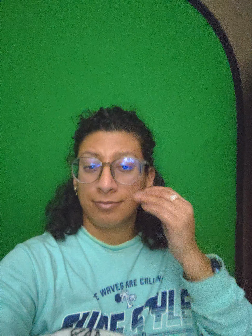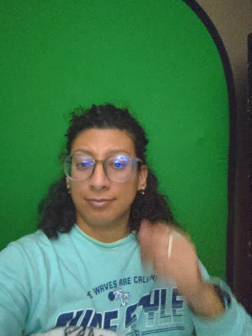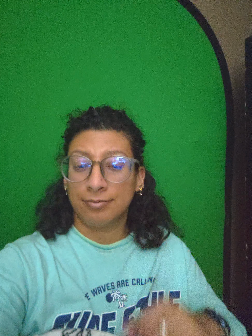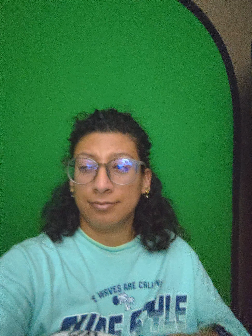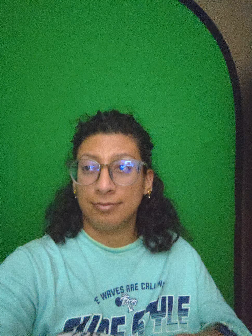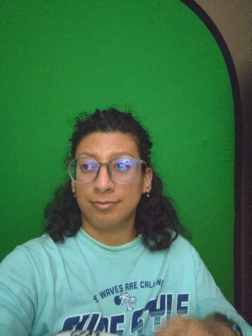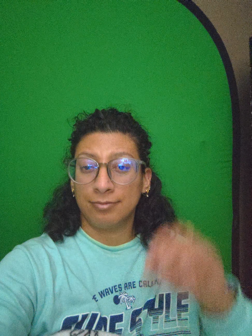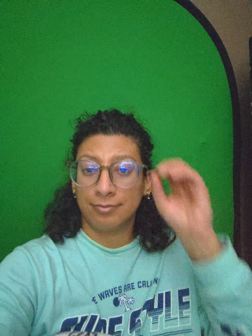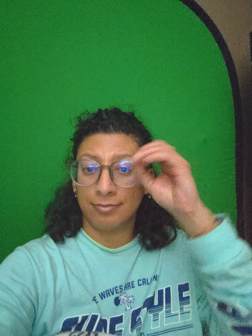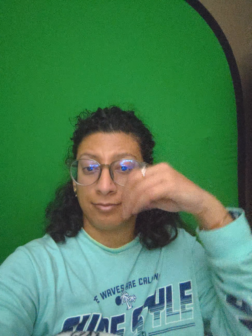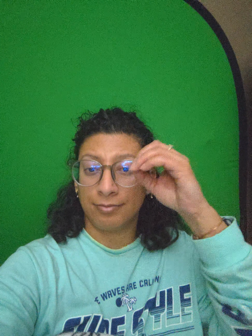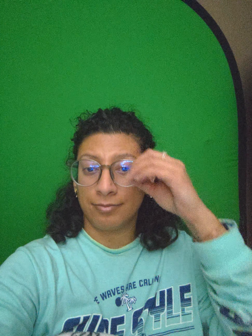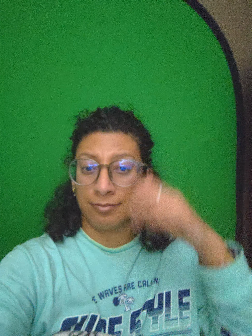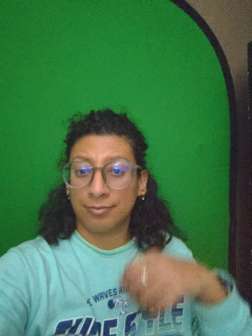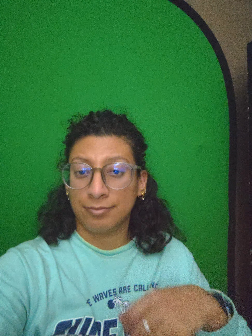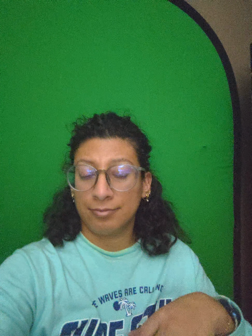owl